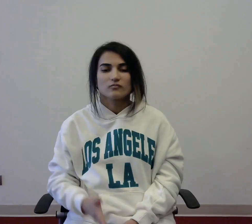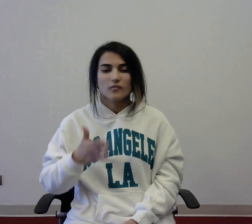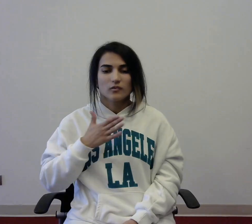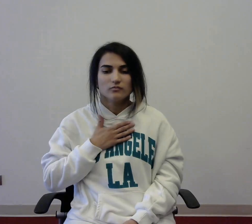mən